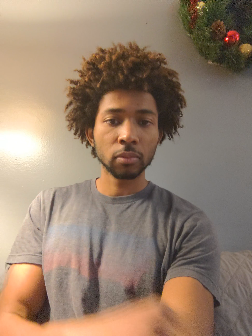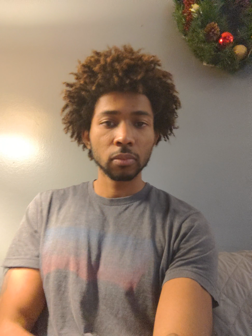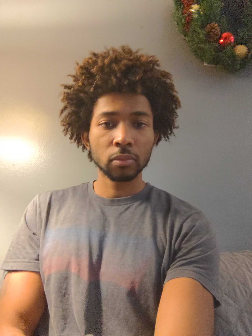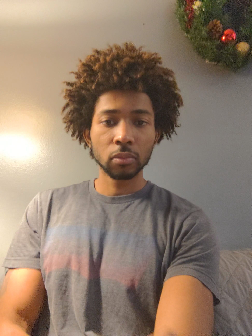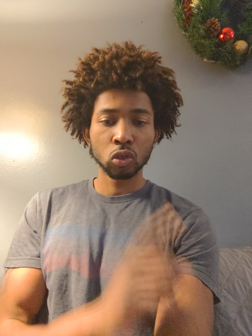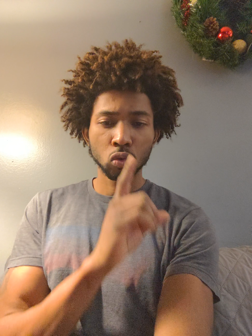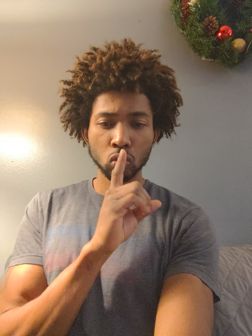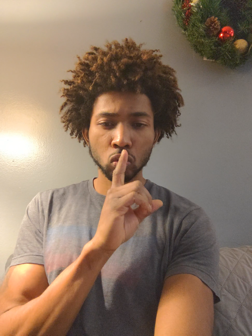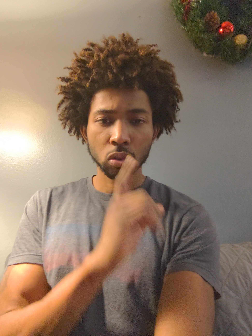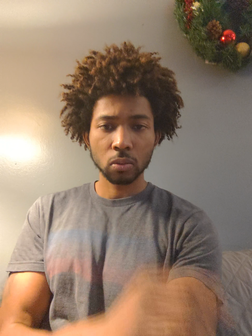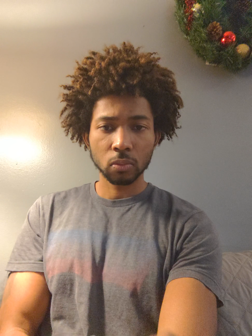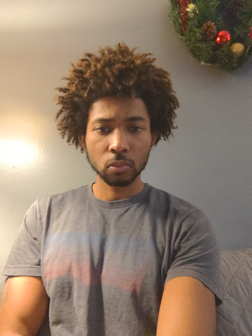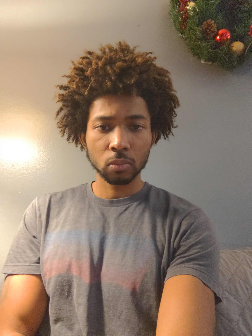shhh